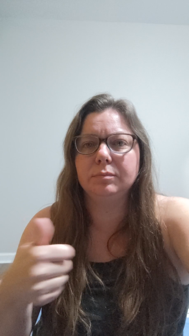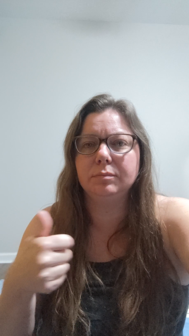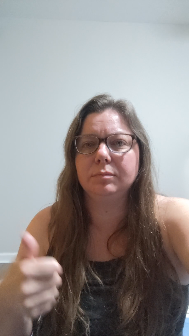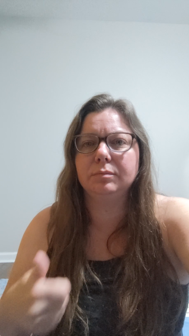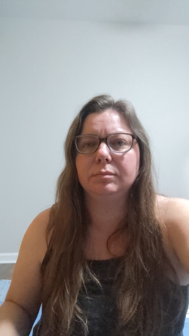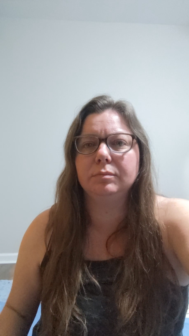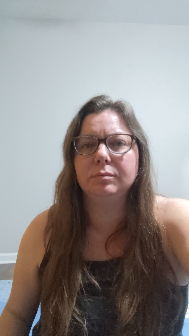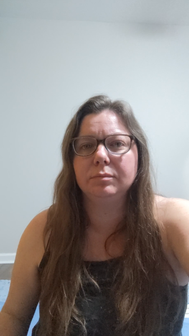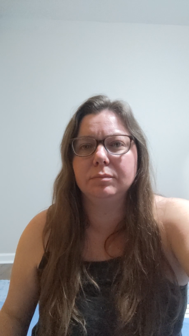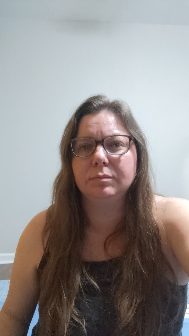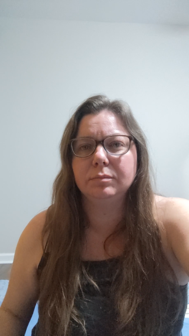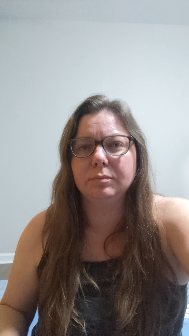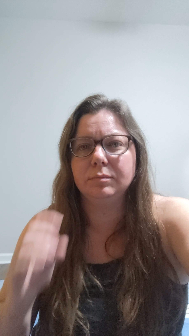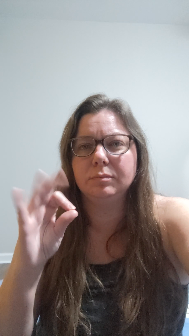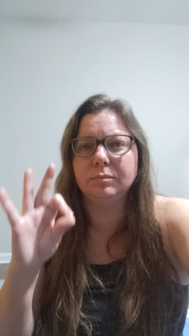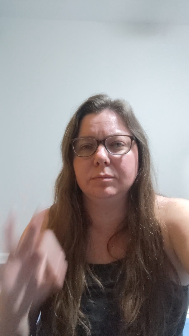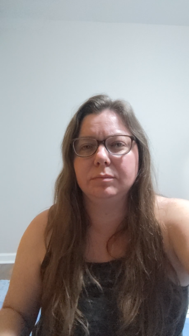of